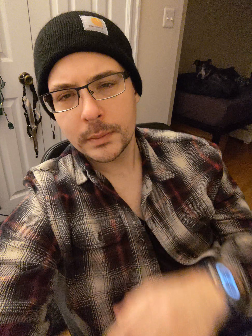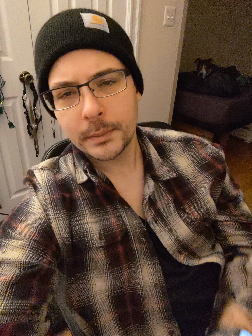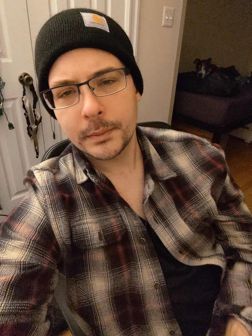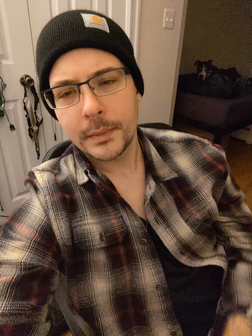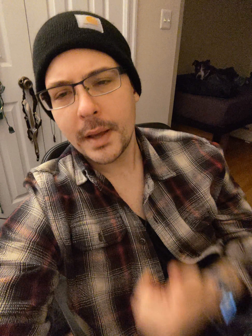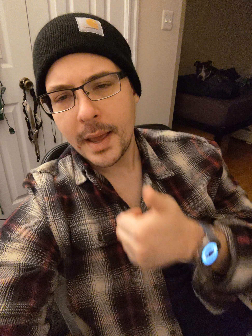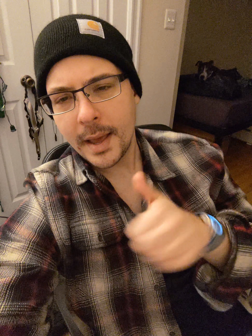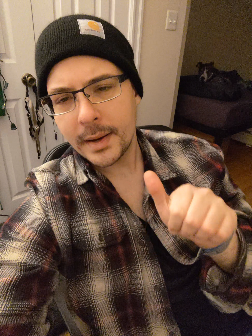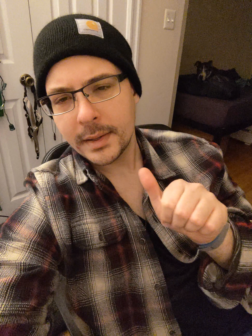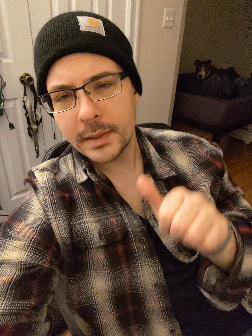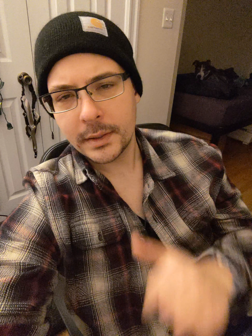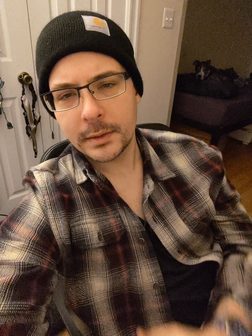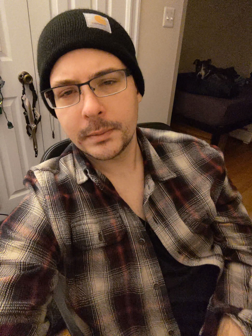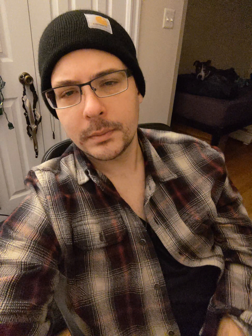any